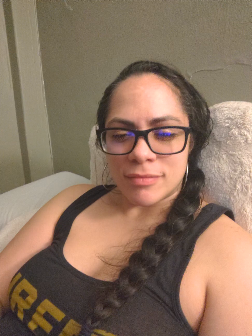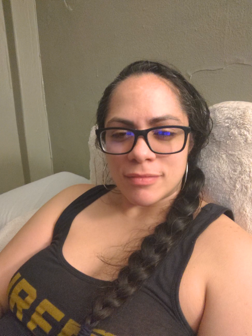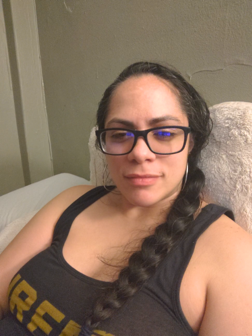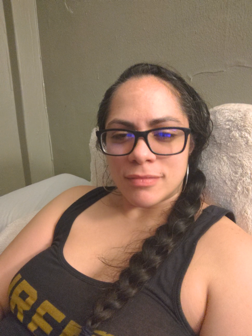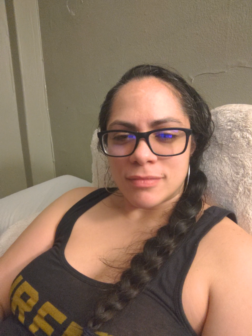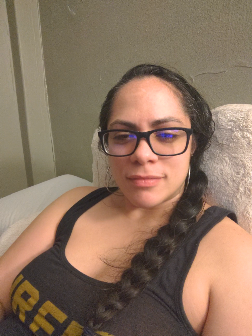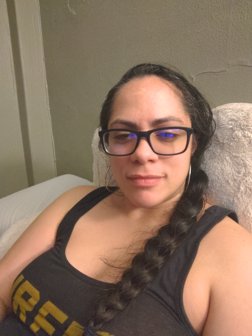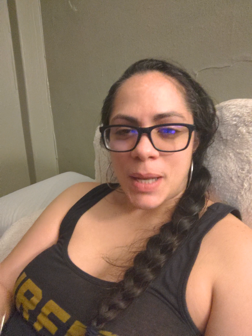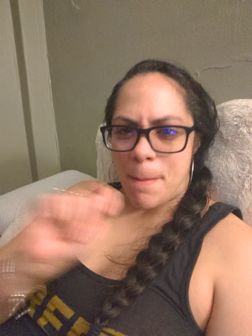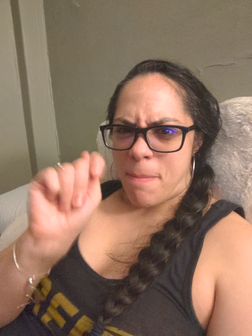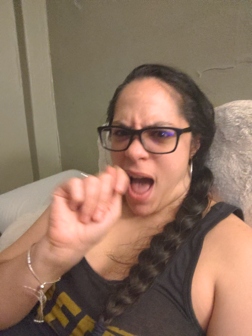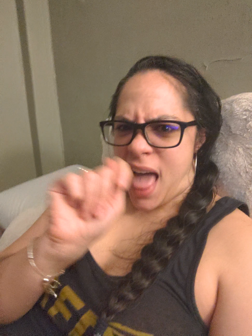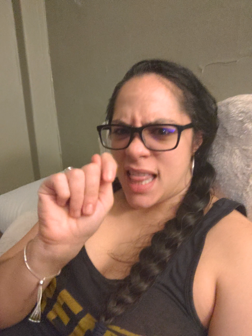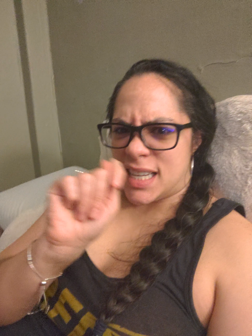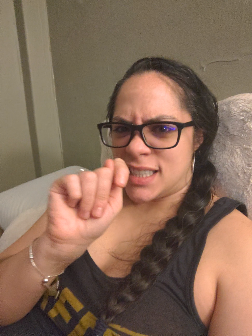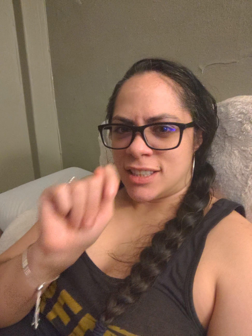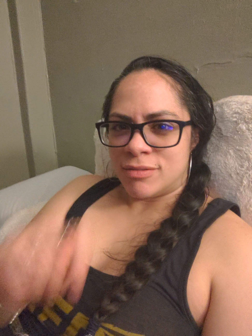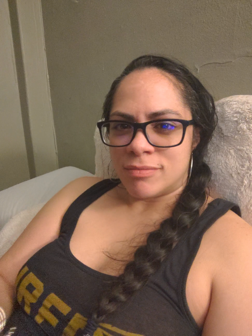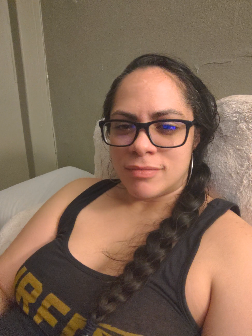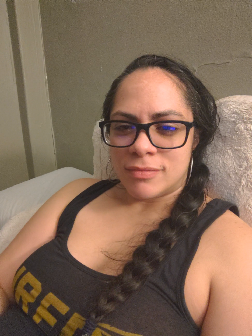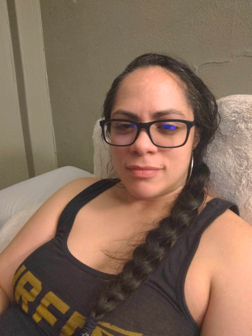potty